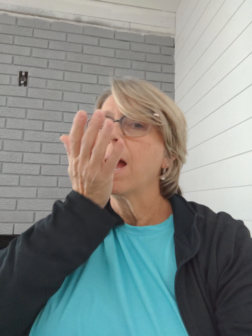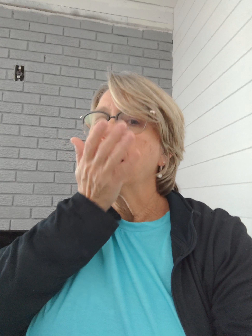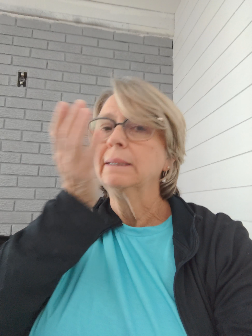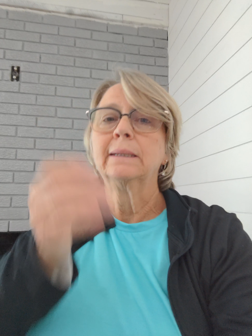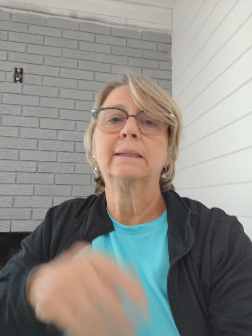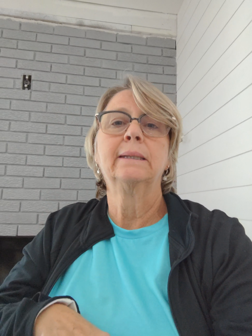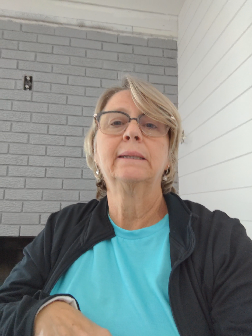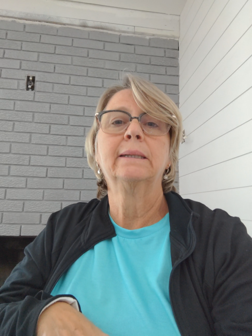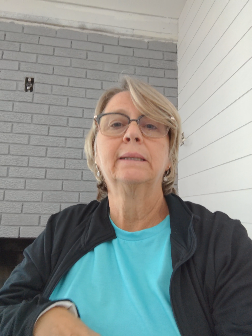grass